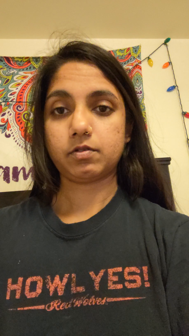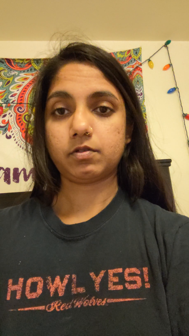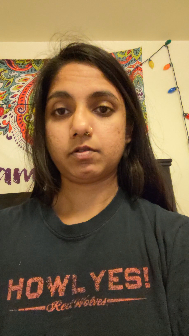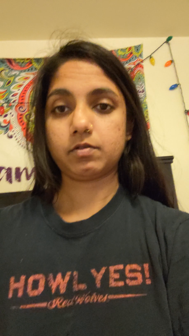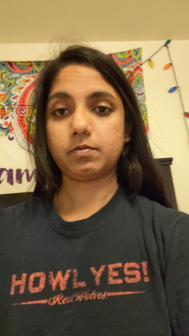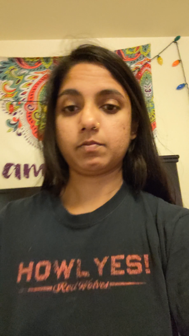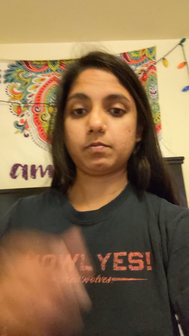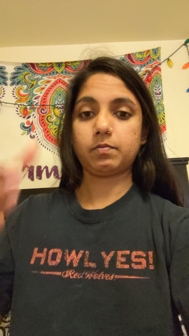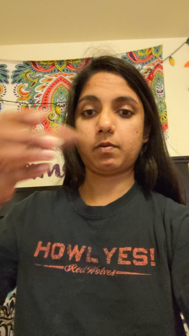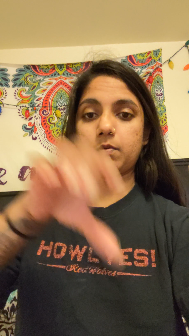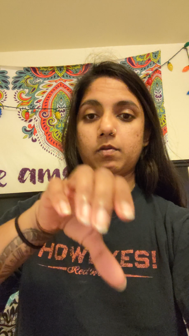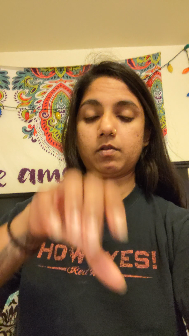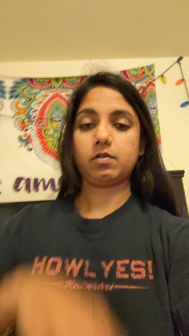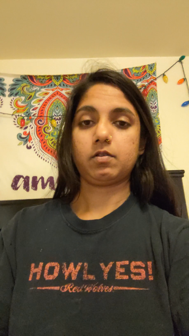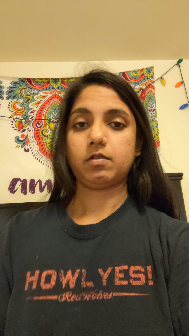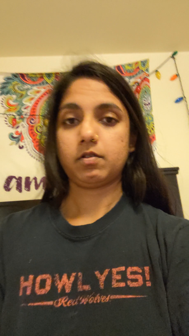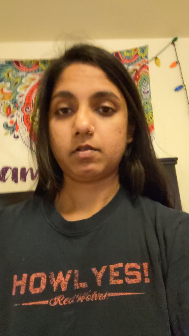pour